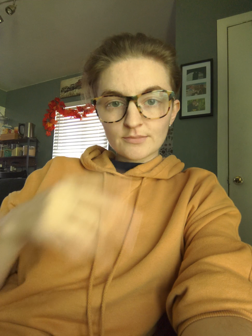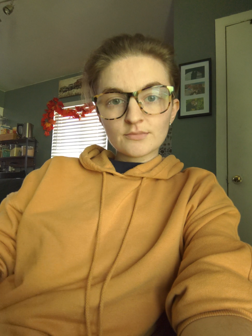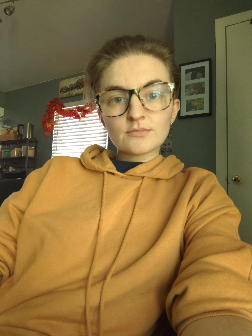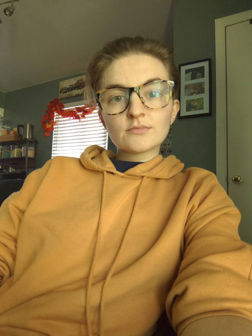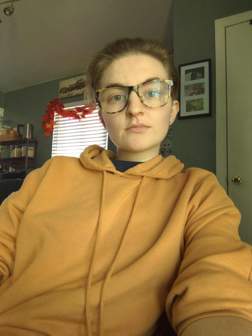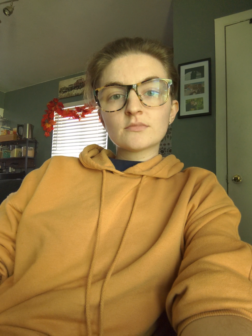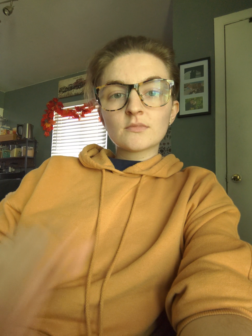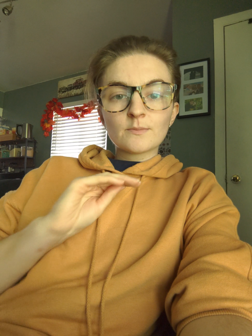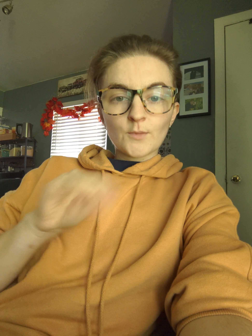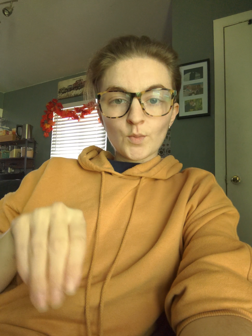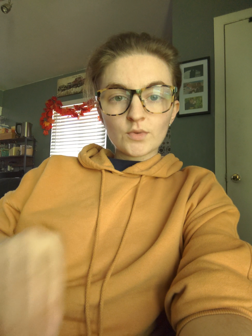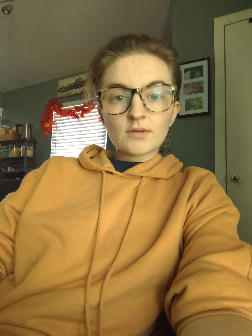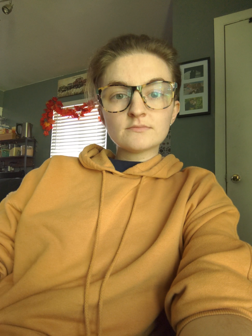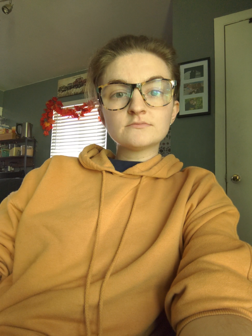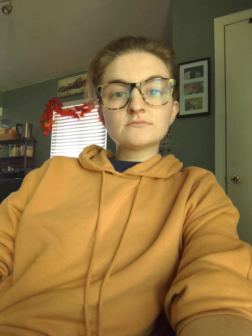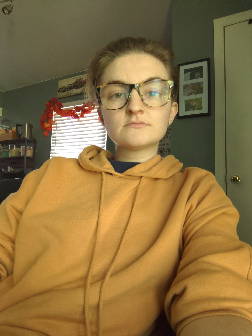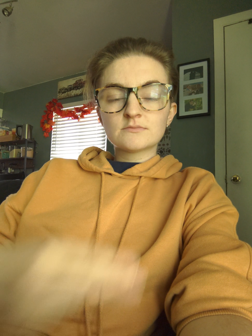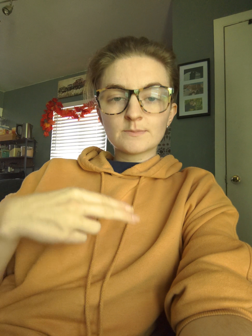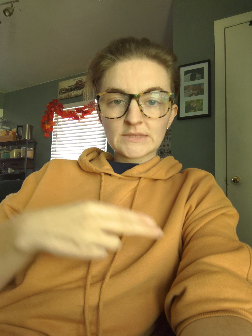put